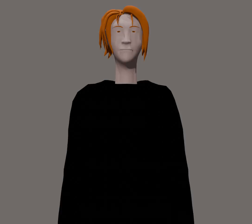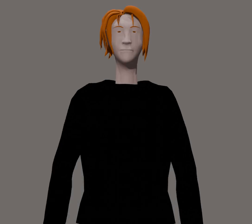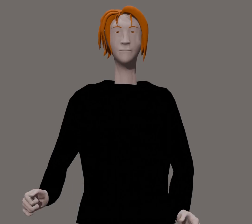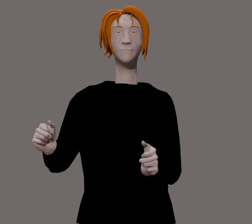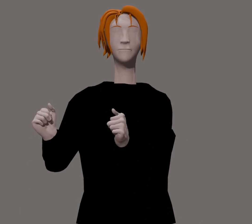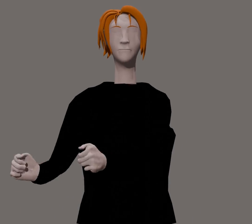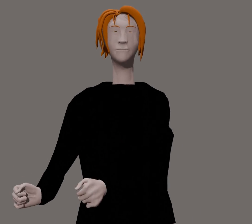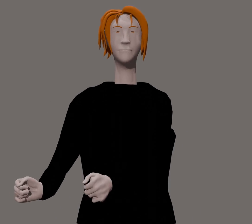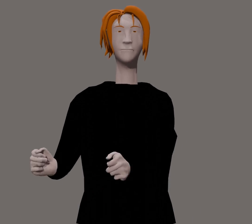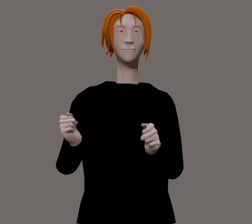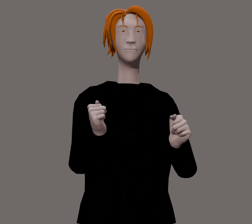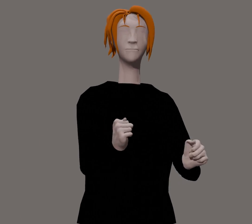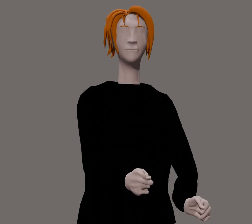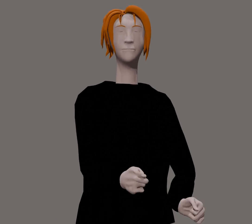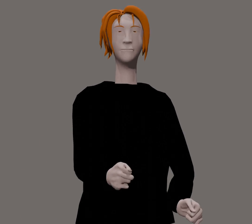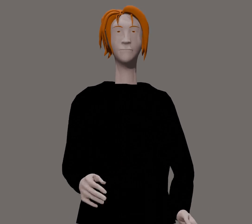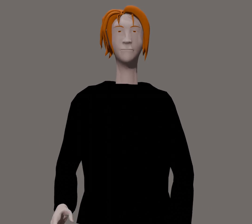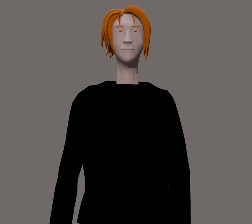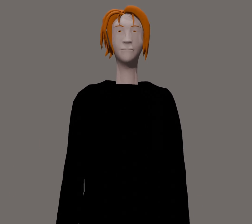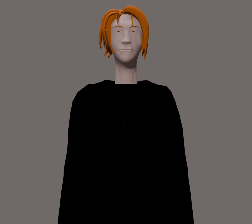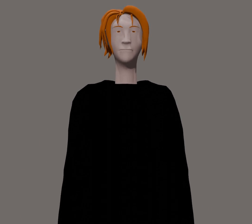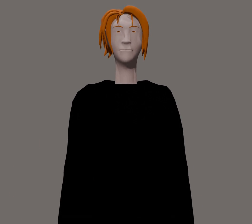Cheerleader